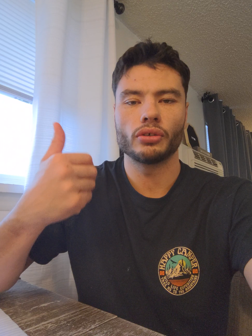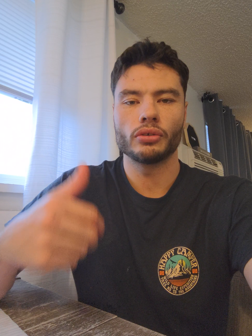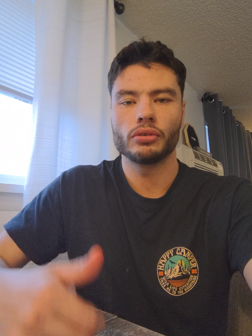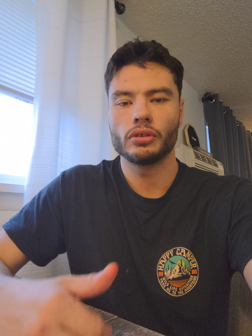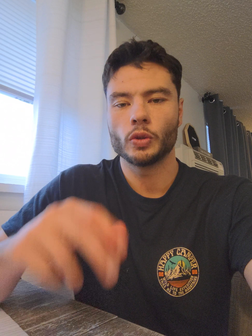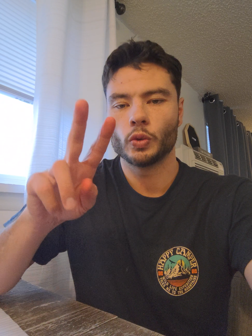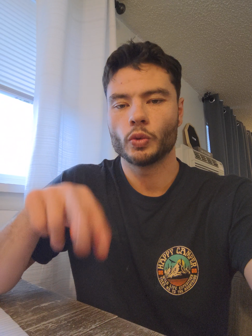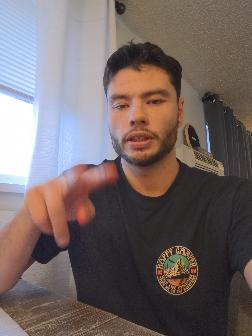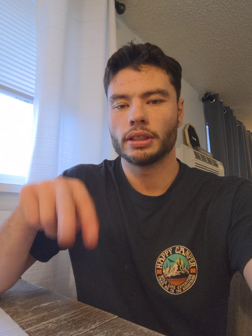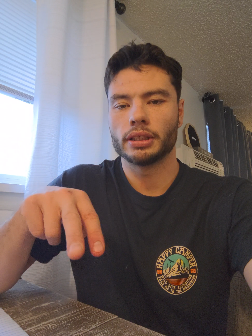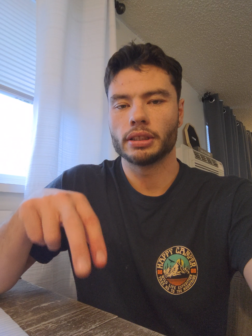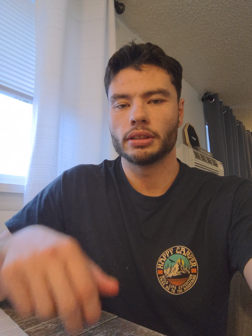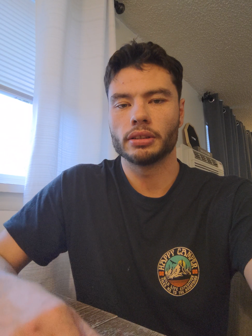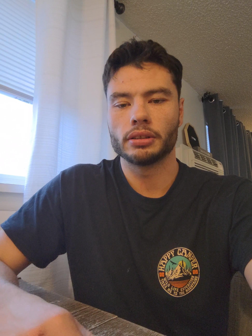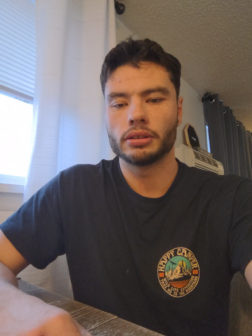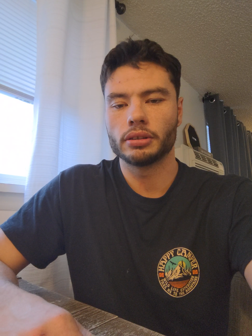read